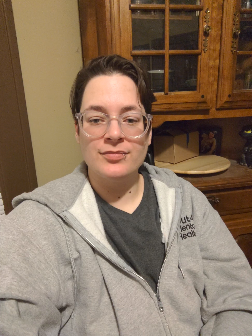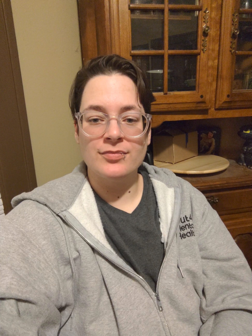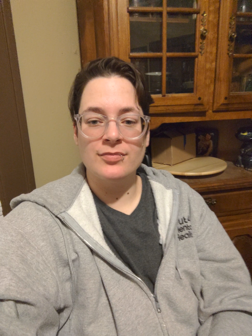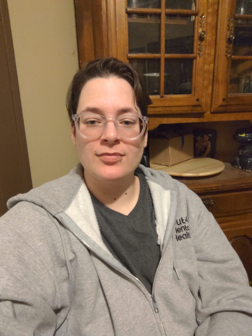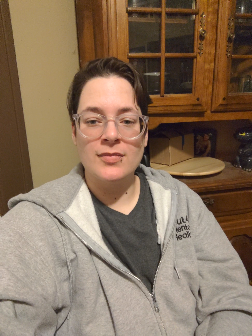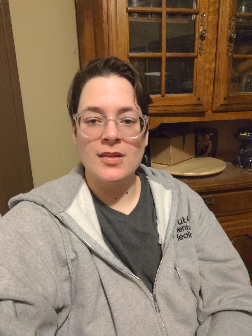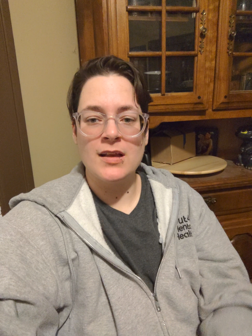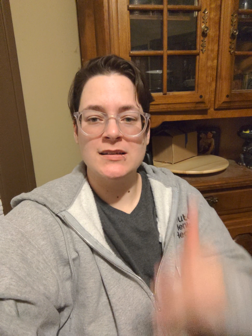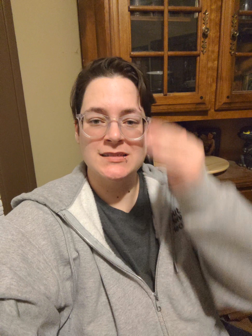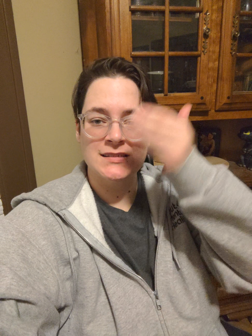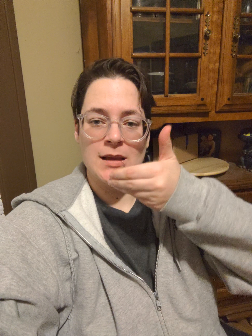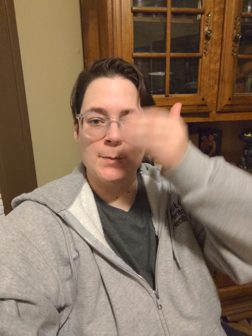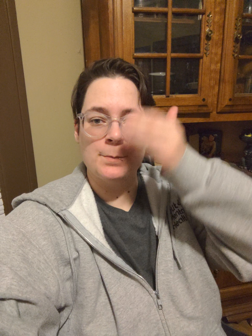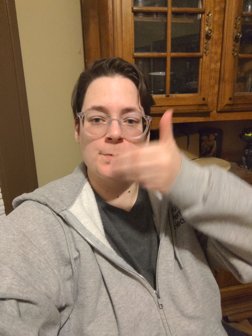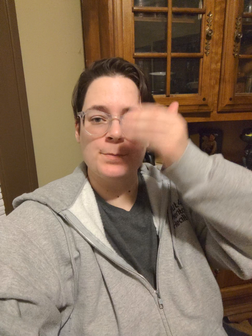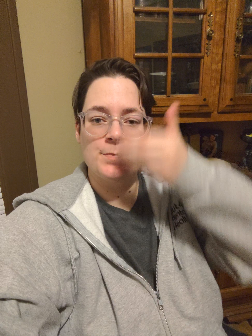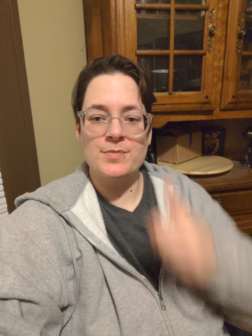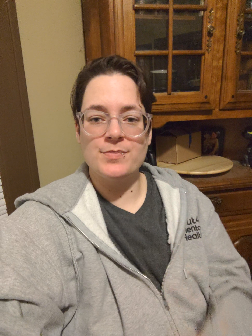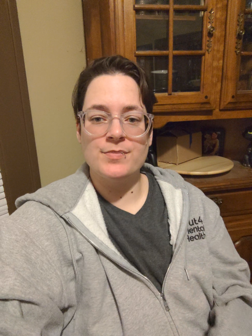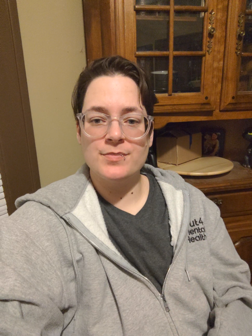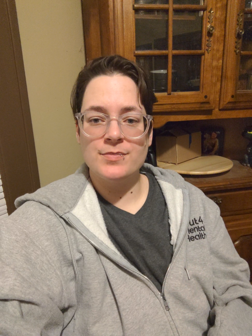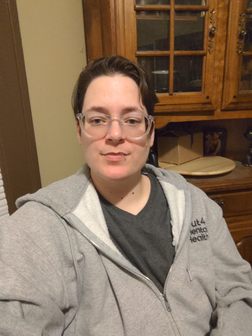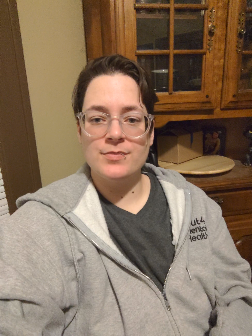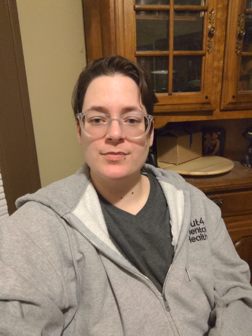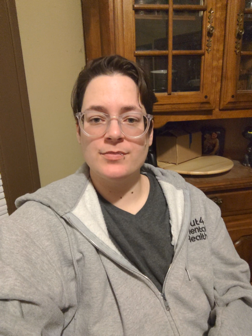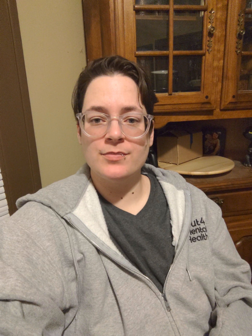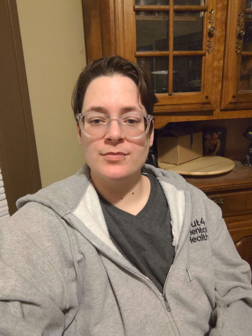sleepy